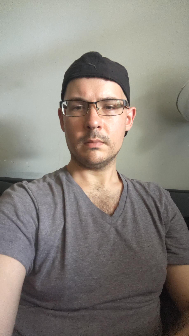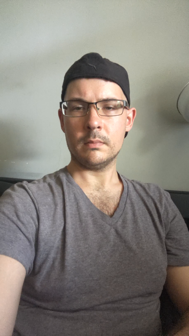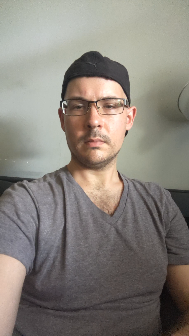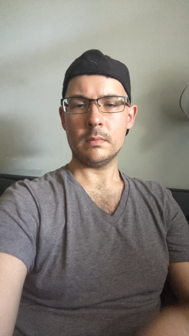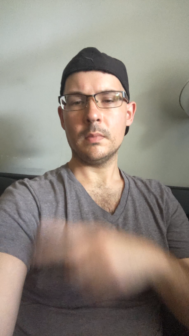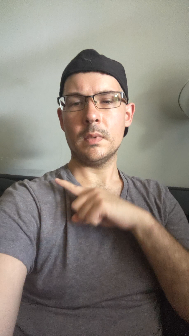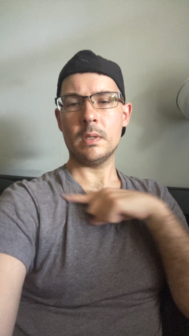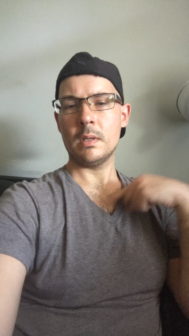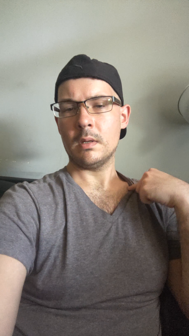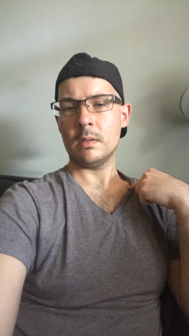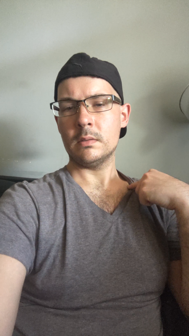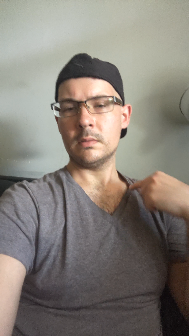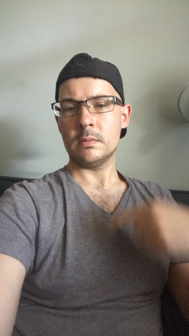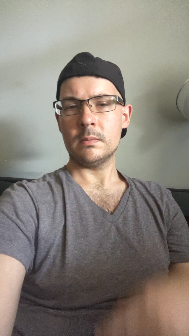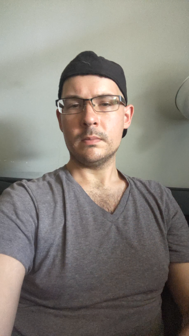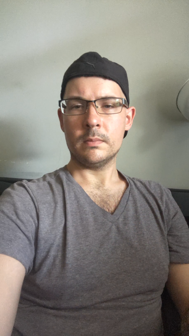necklace